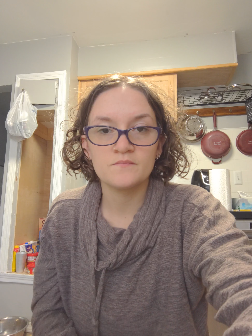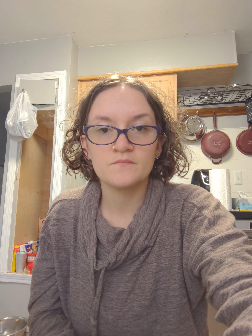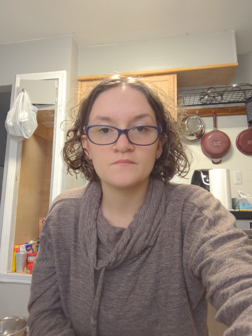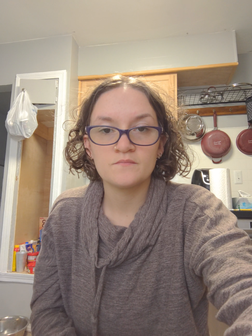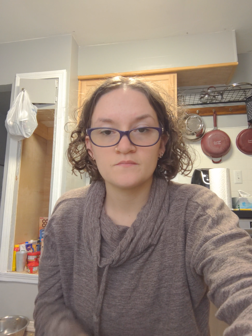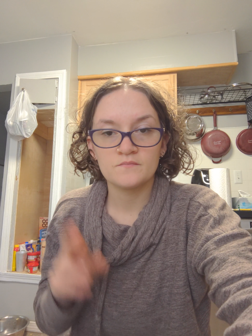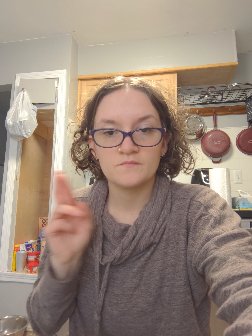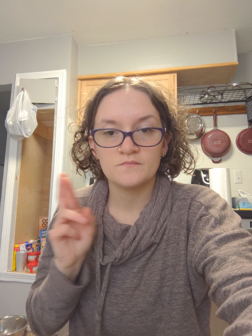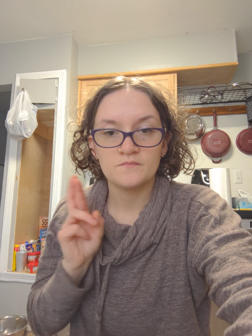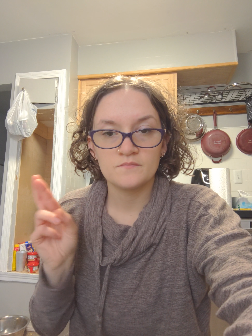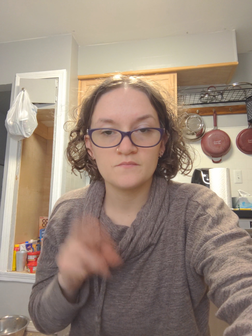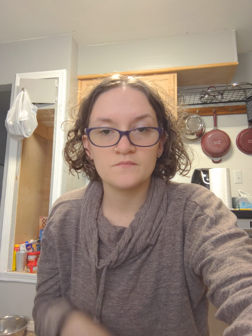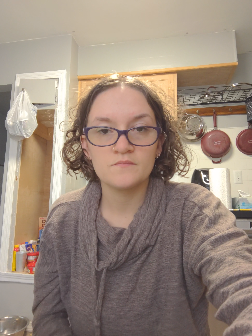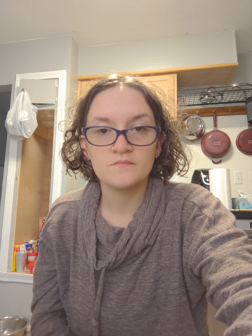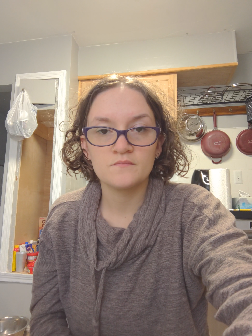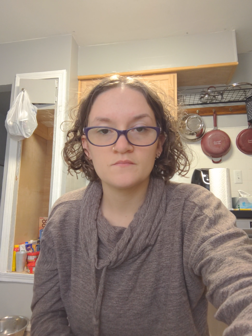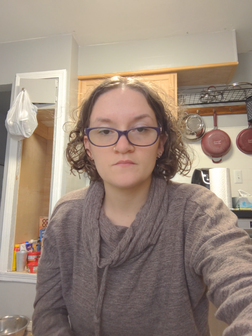refrigerator